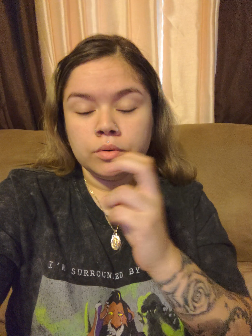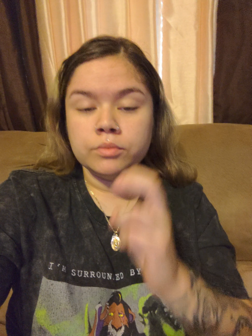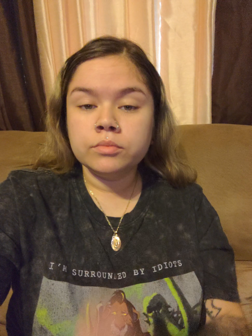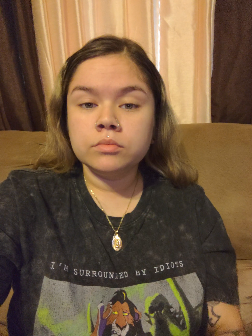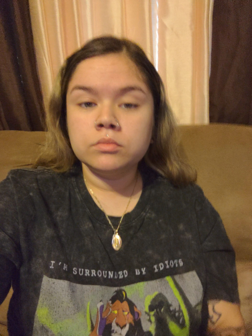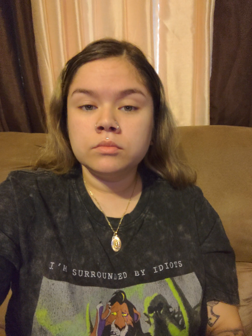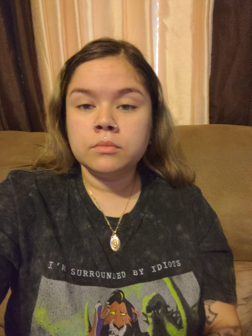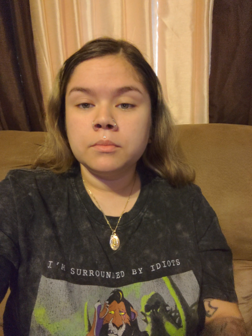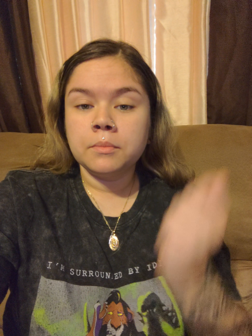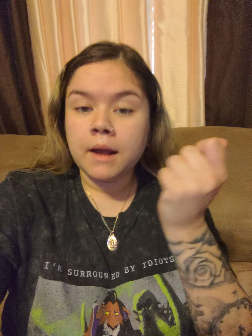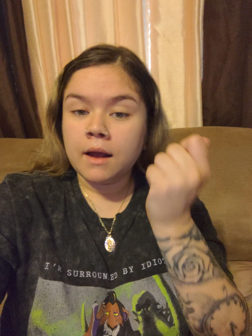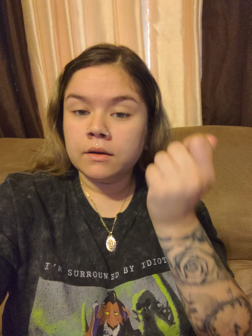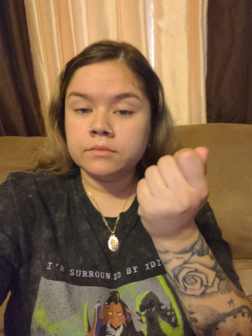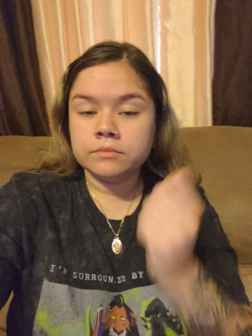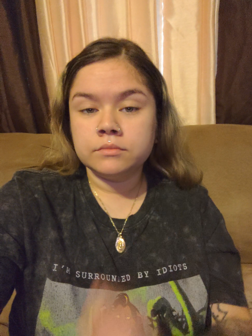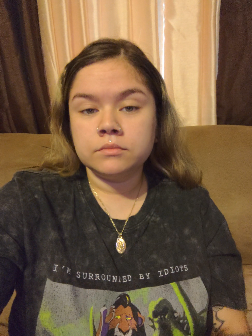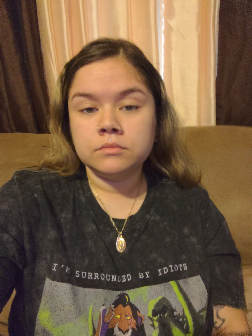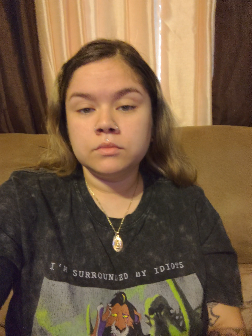bat